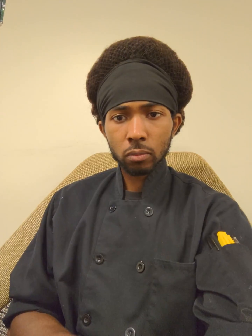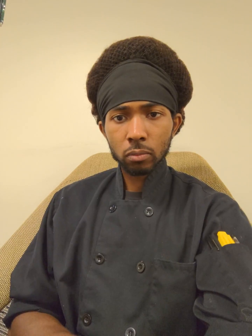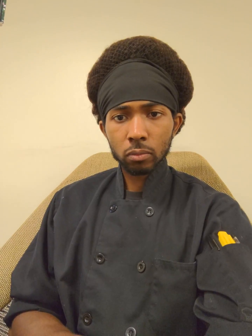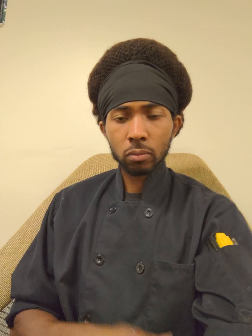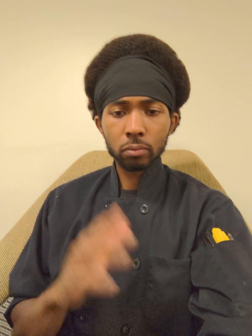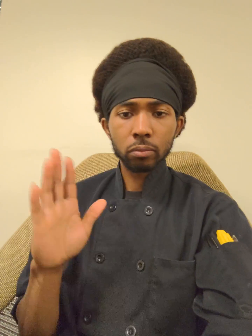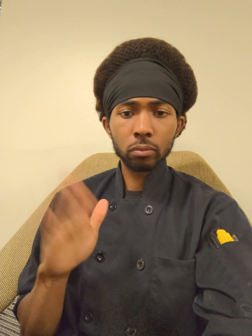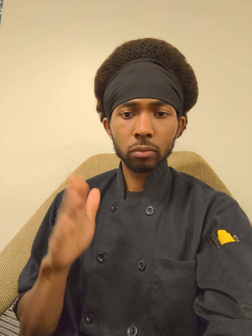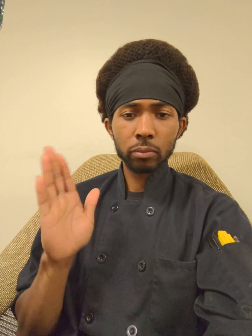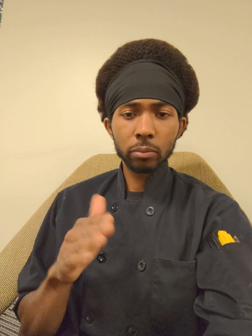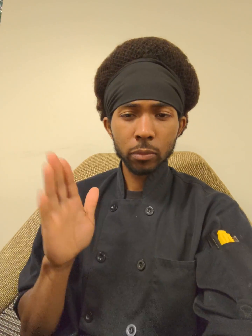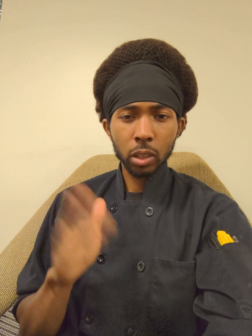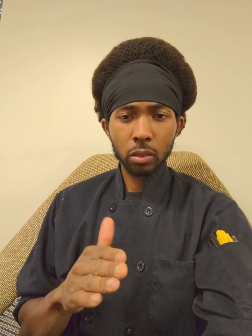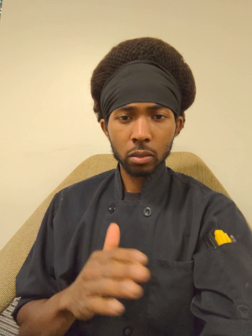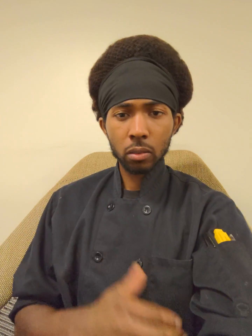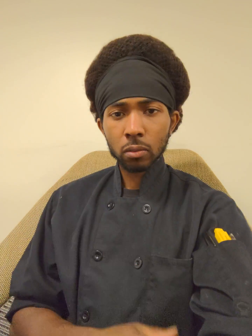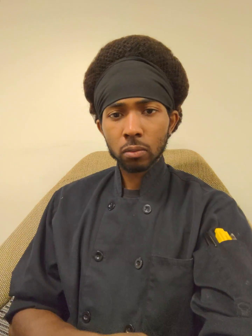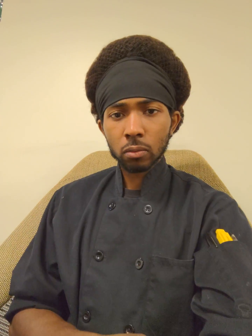clap